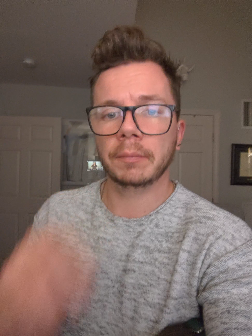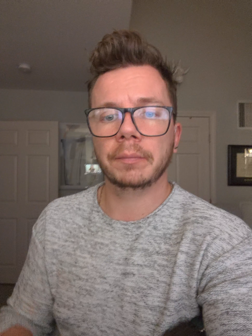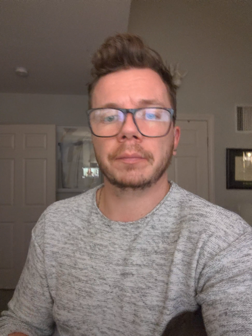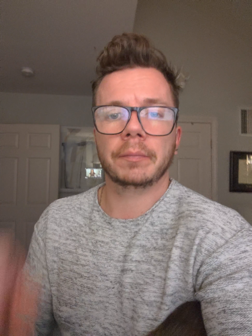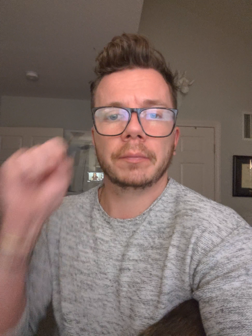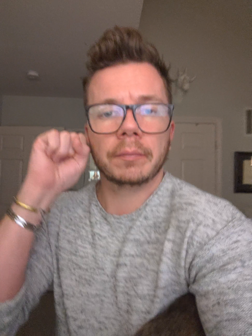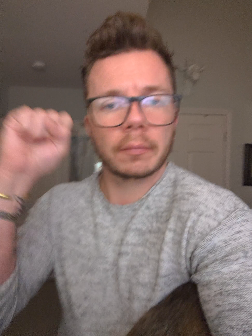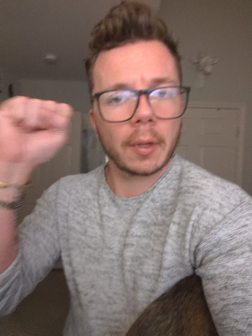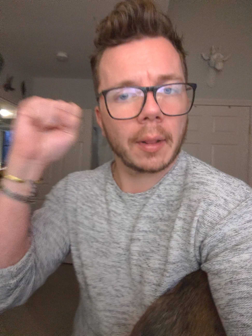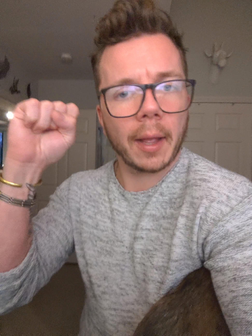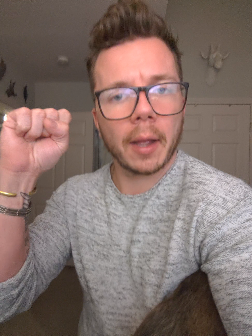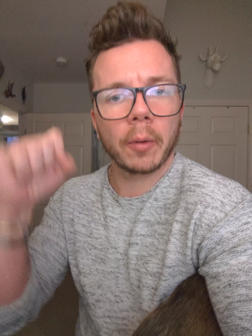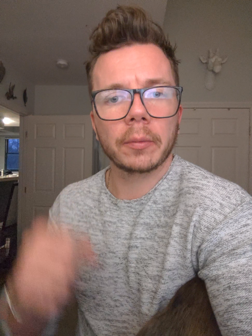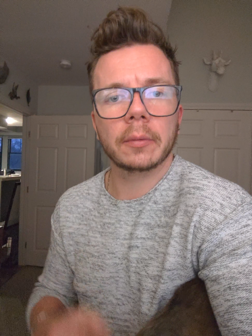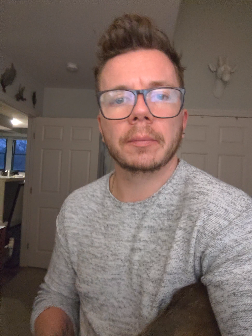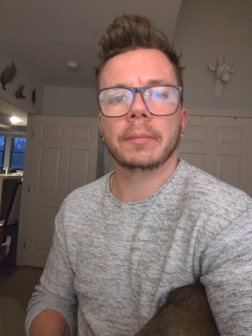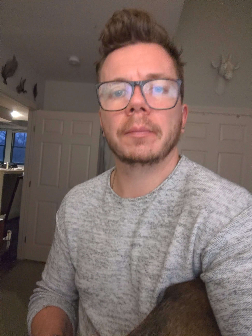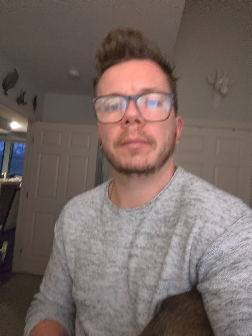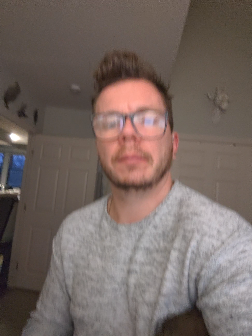loud